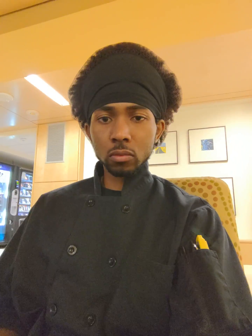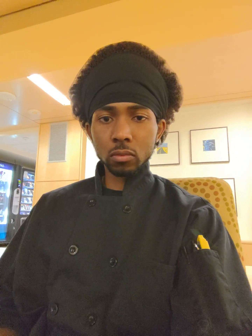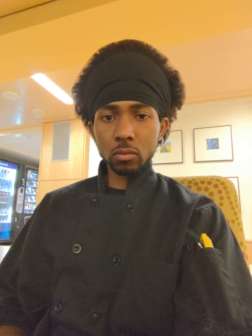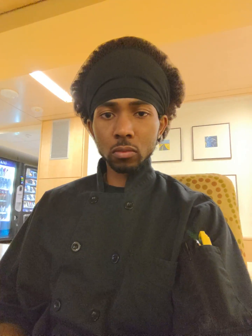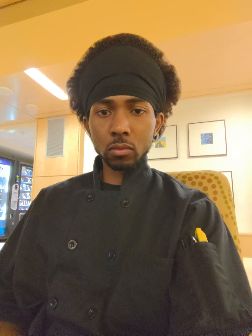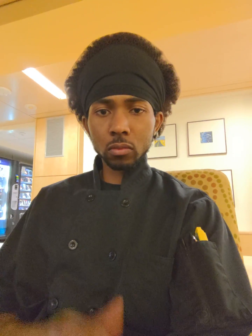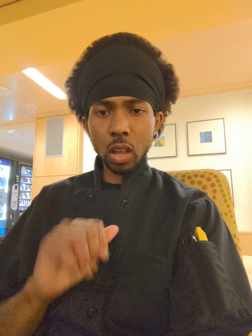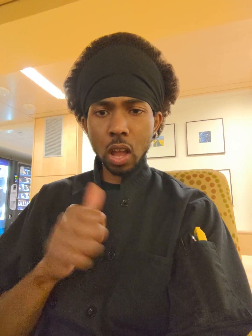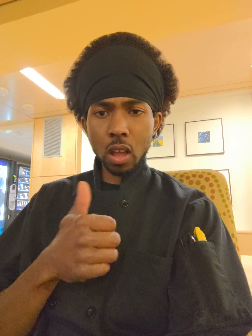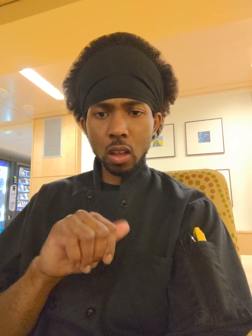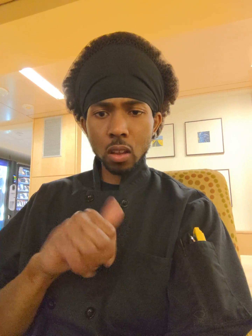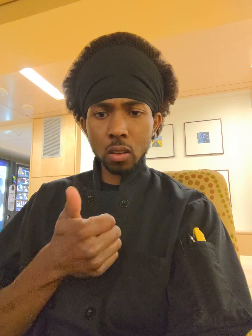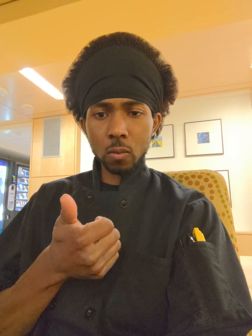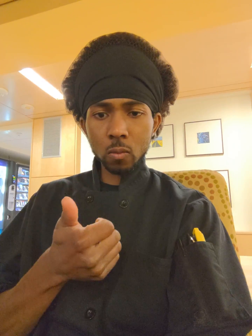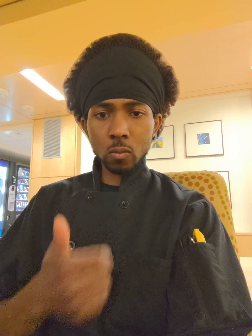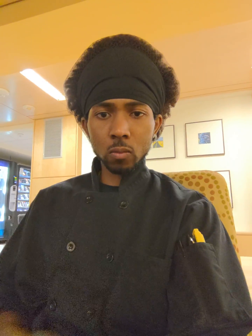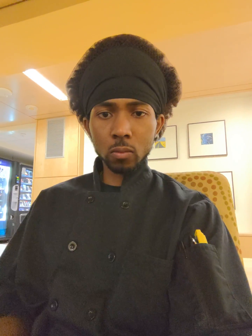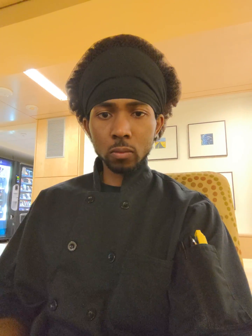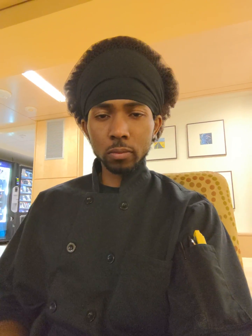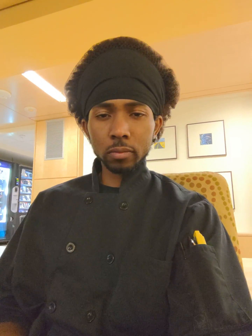how